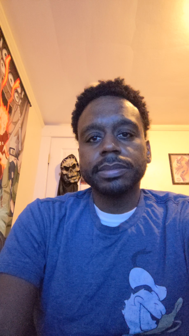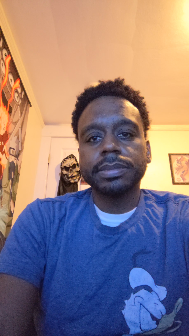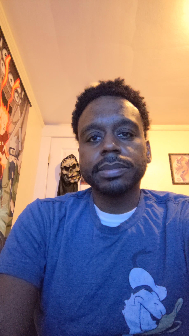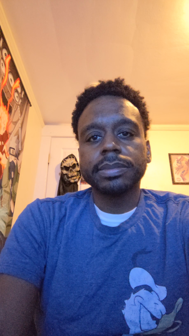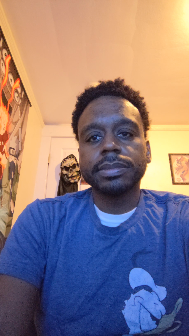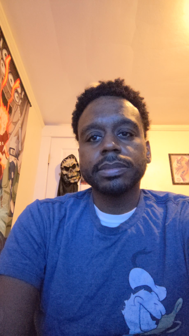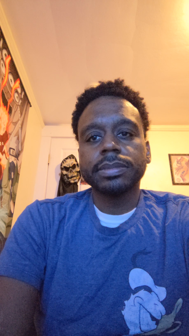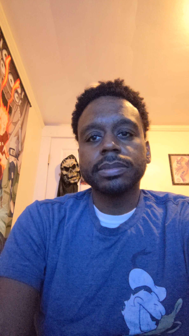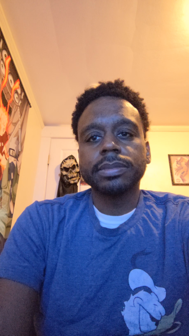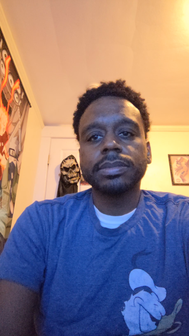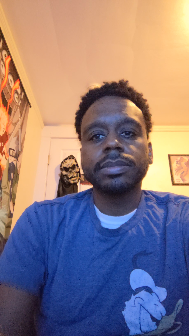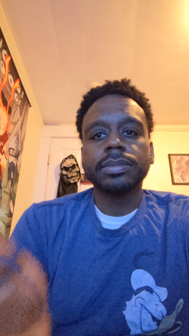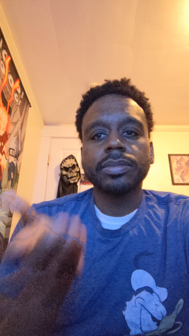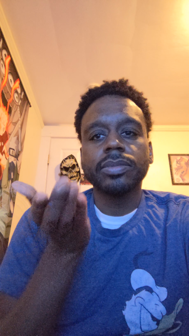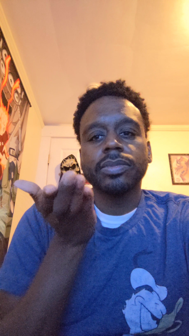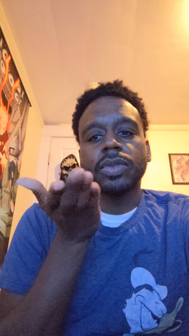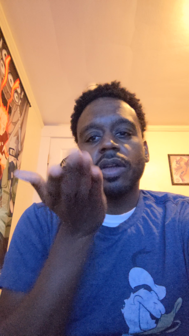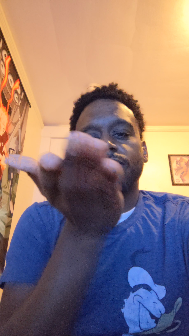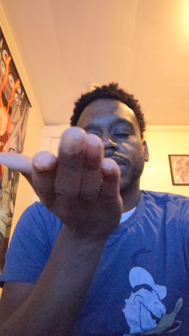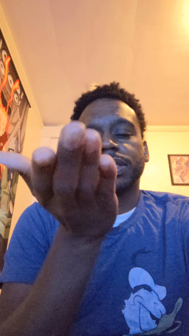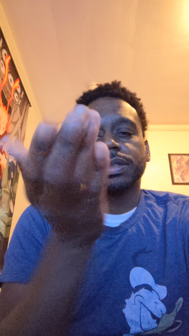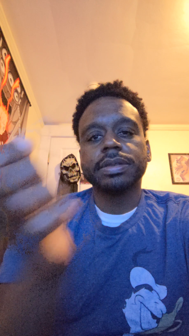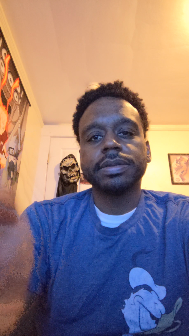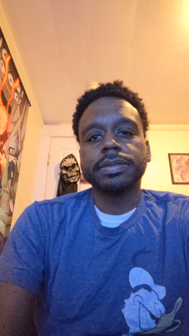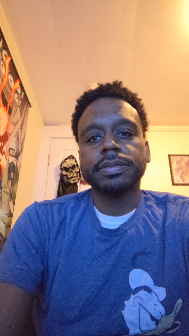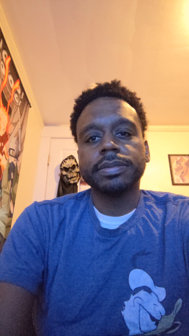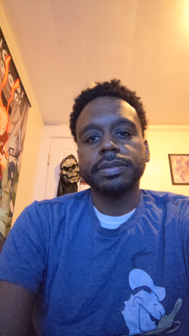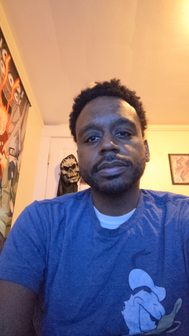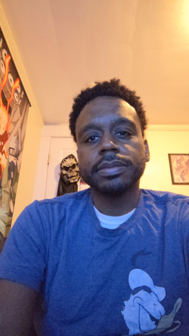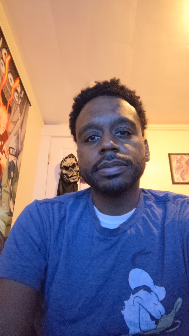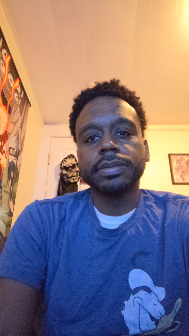oven